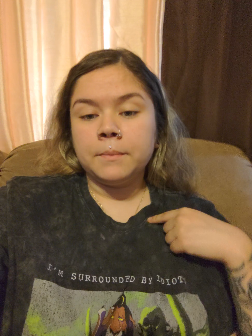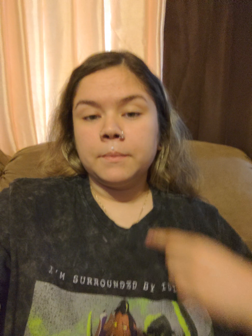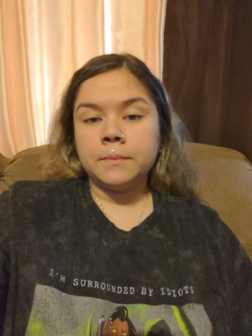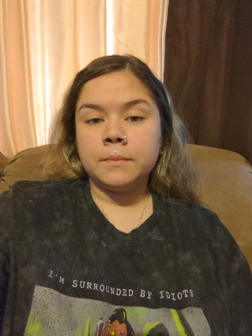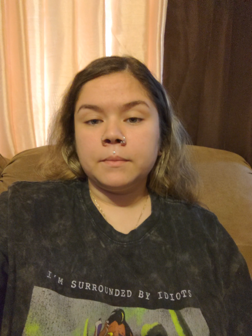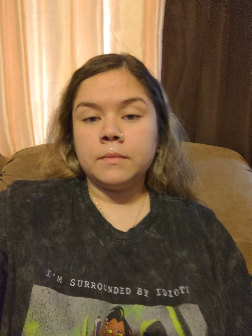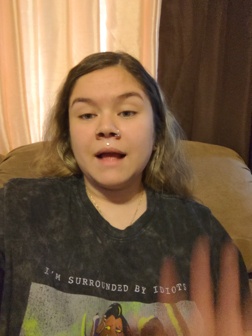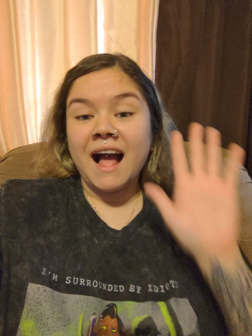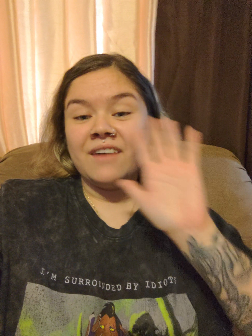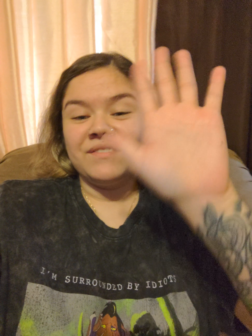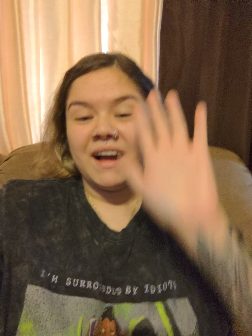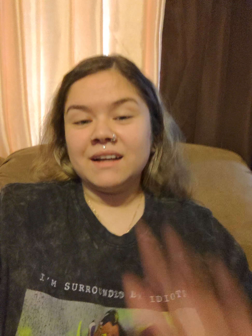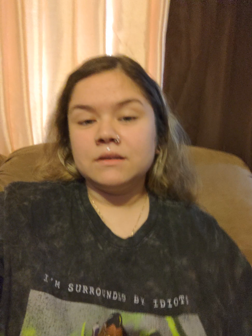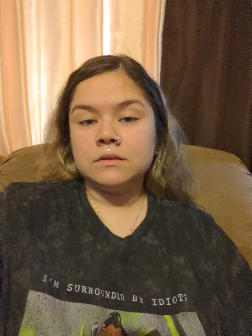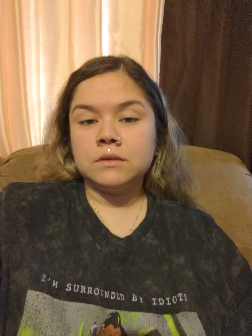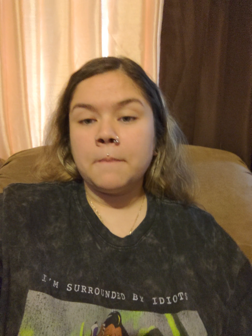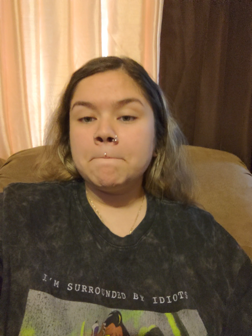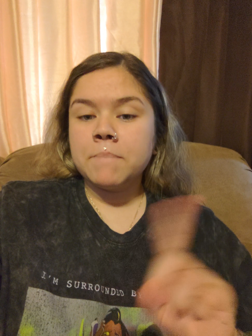give me five